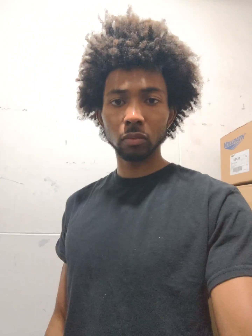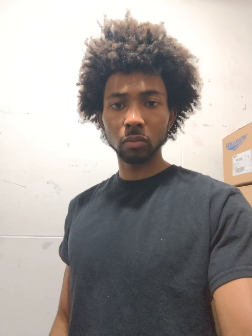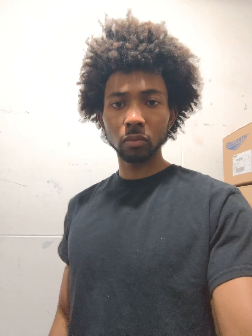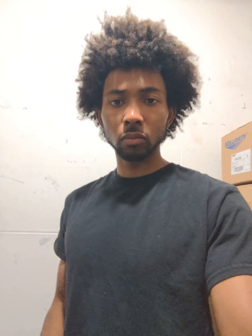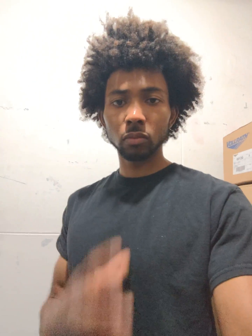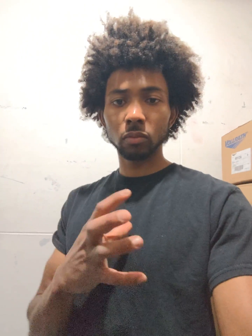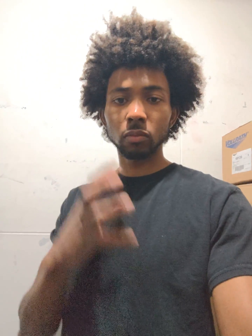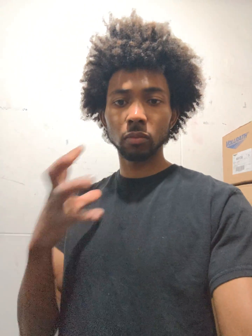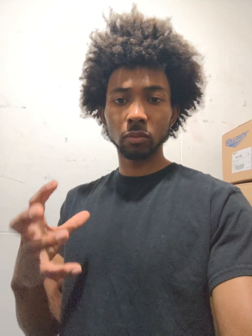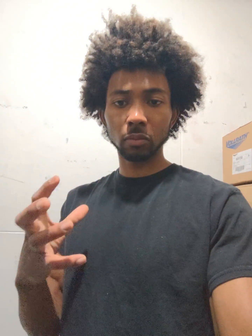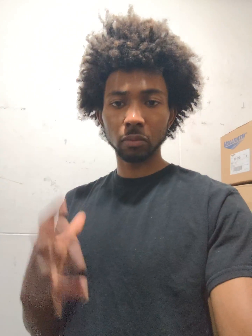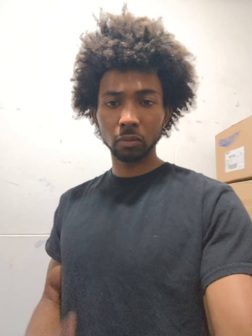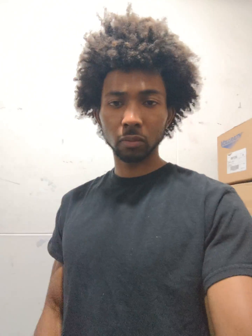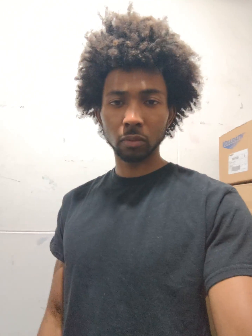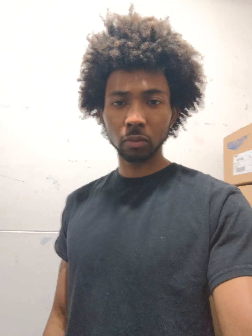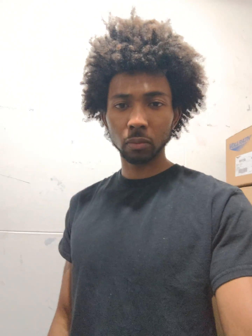a lot